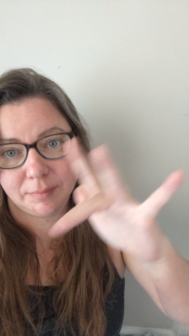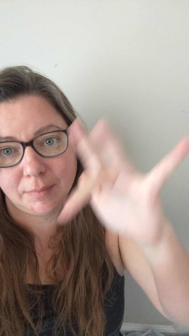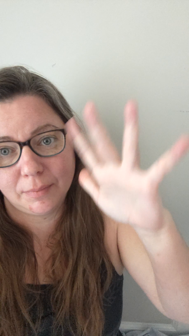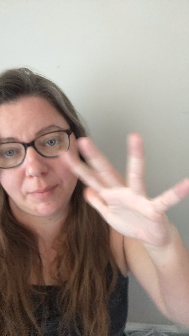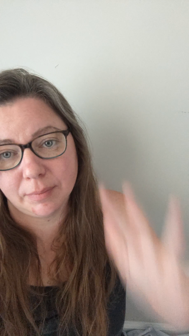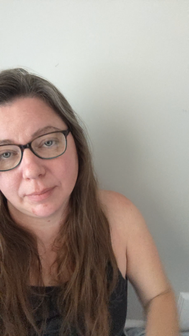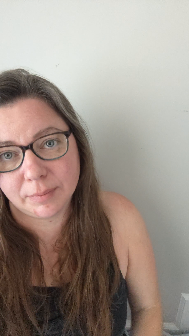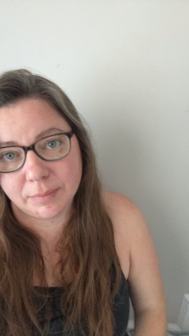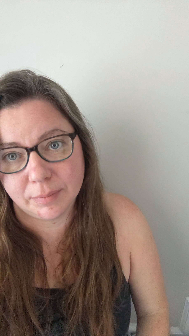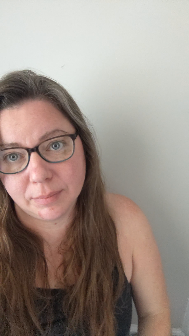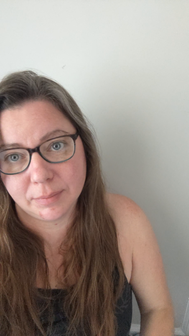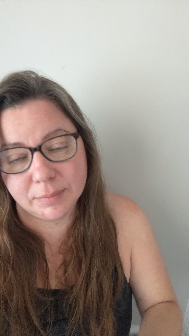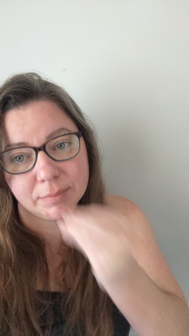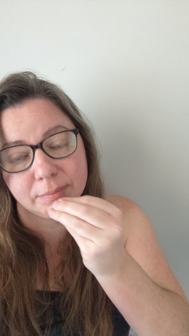eat